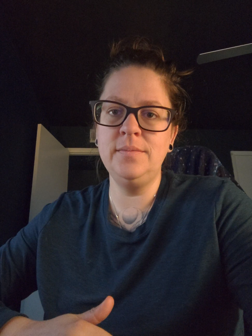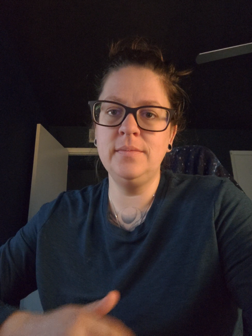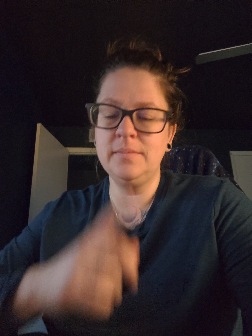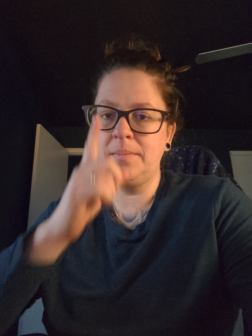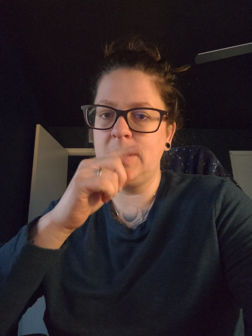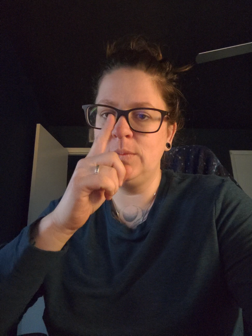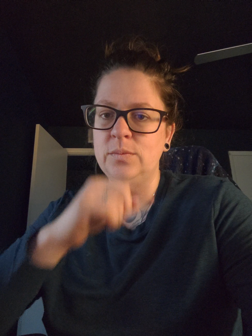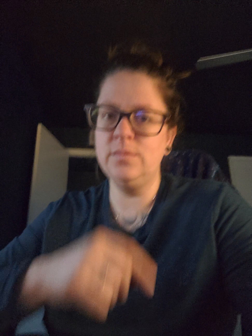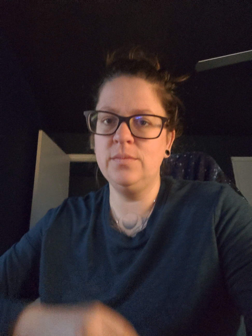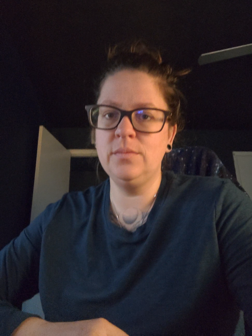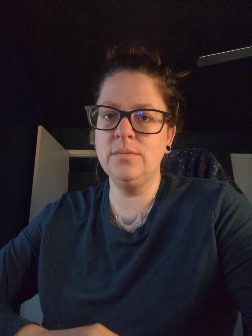mouse